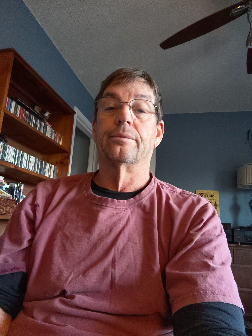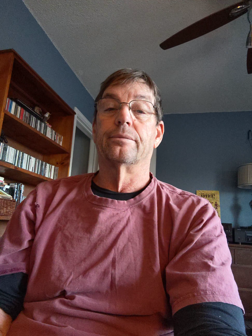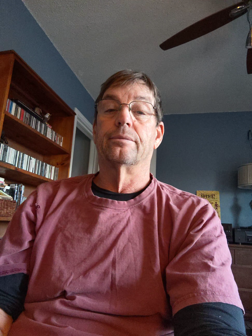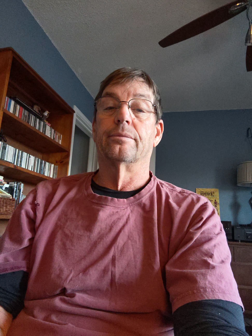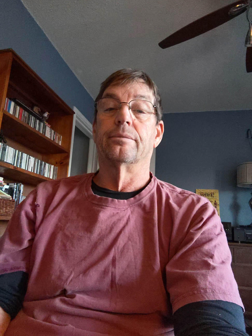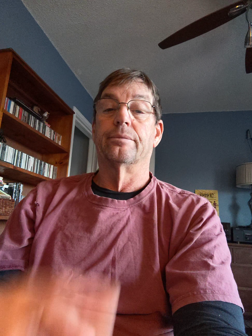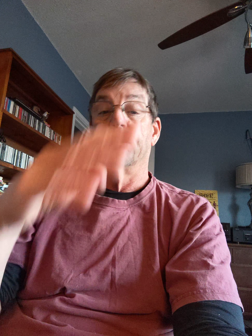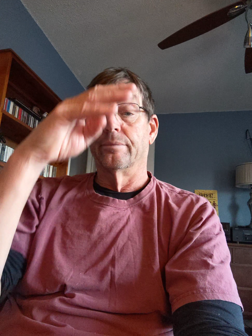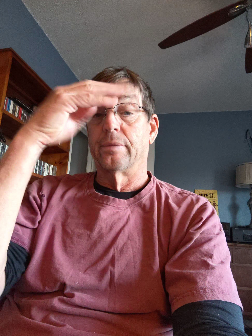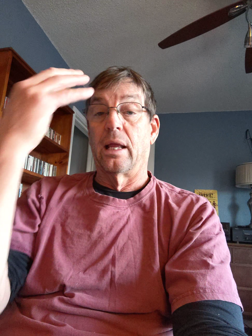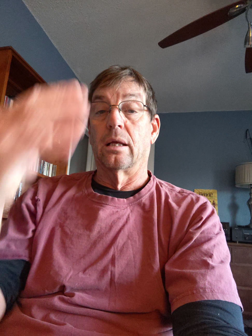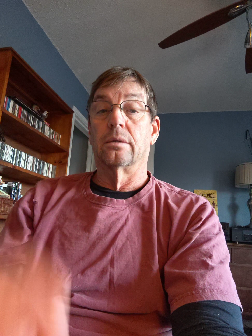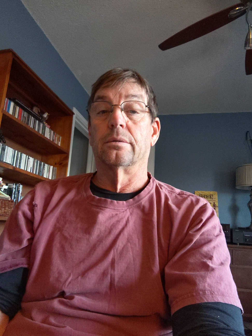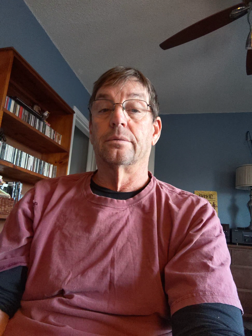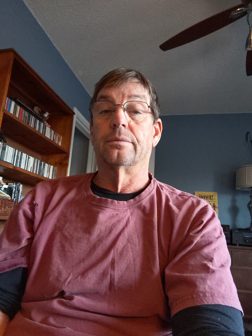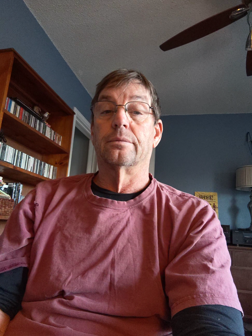black